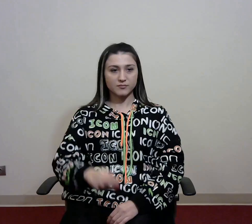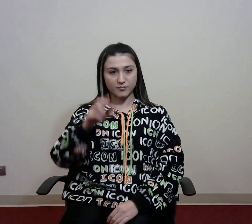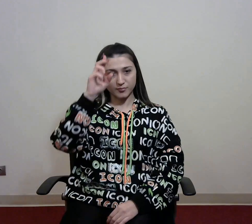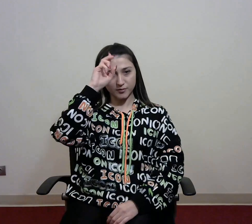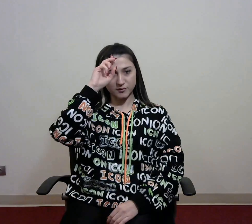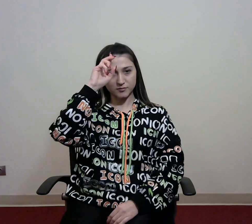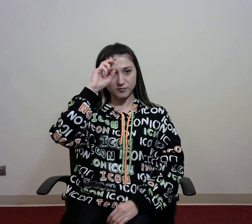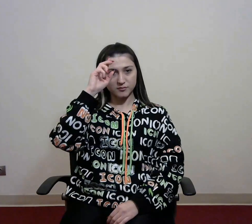dövlət